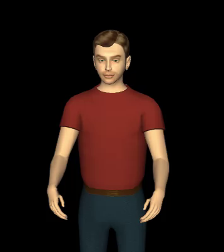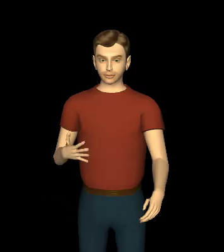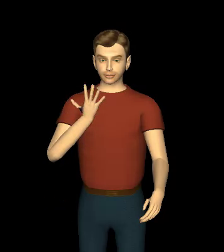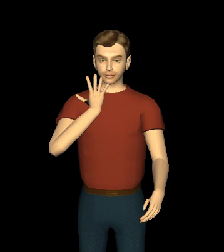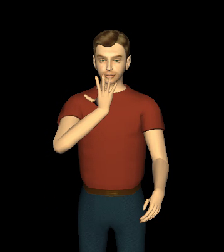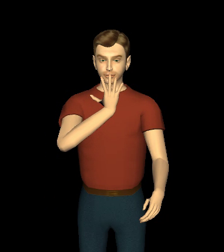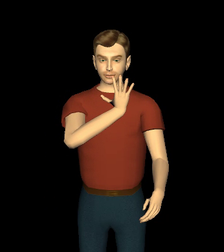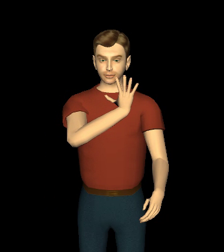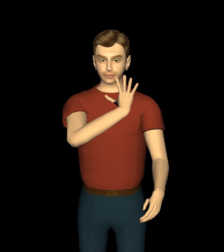لون